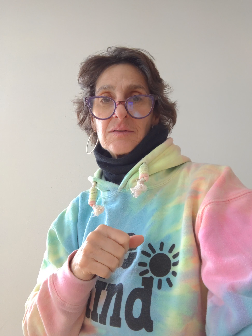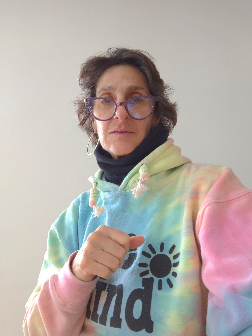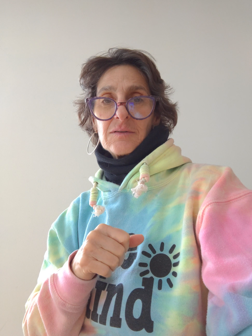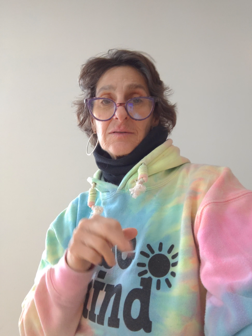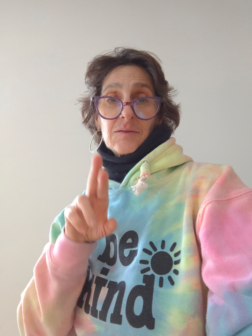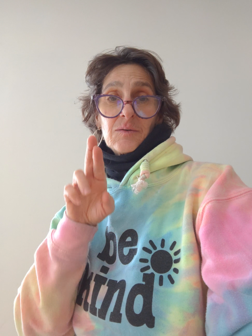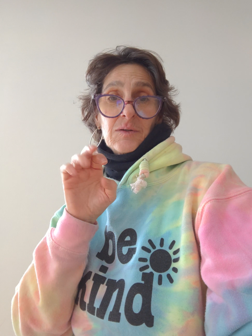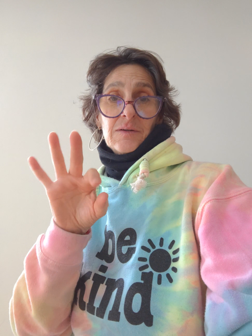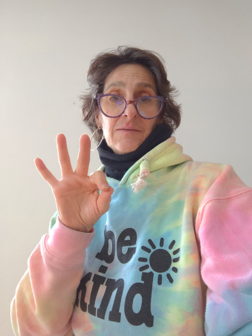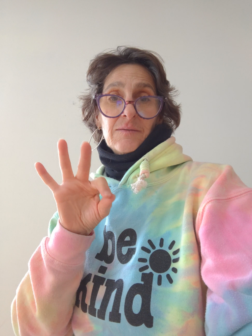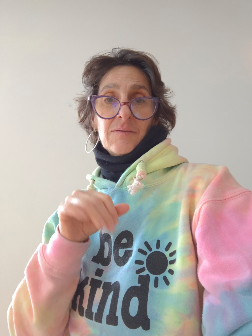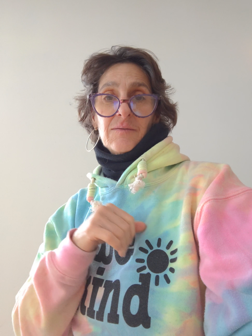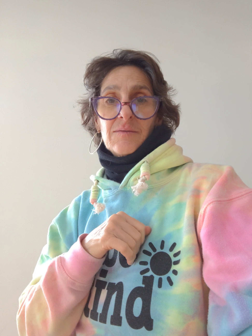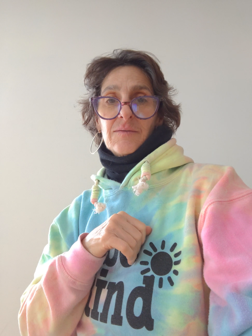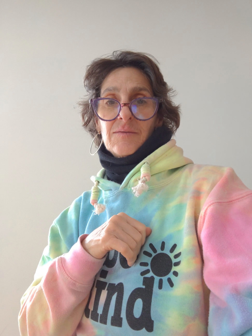refrigerator